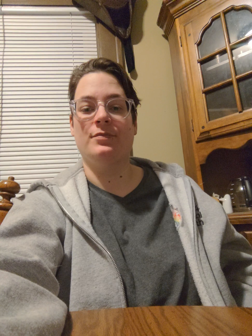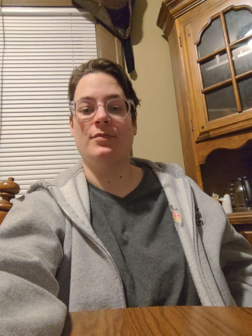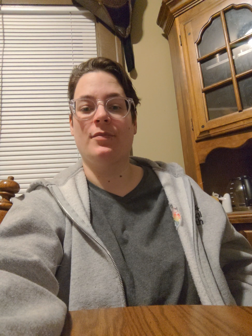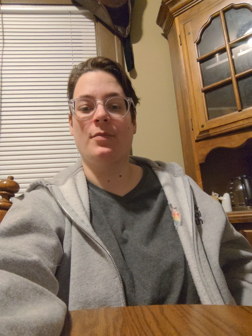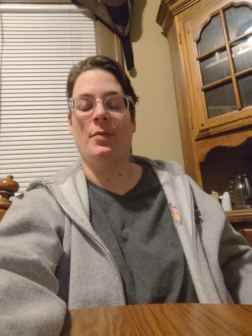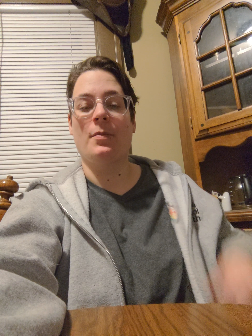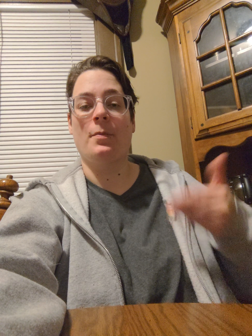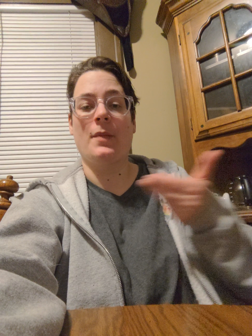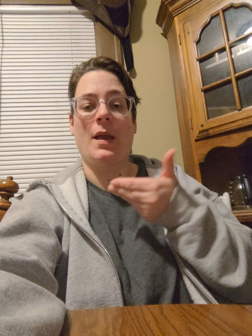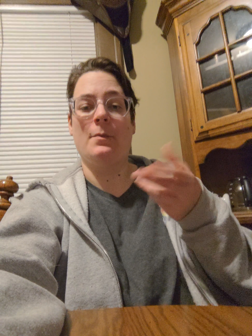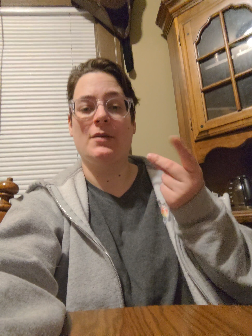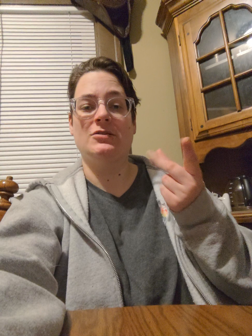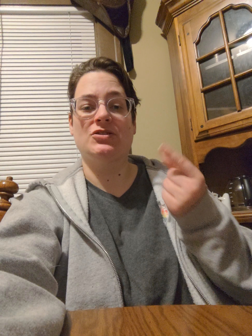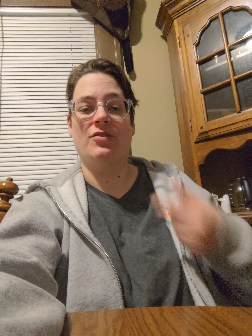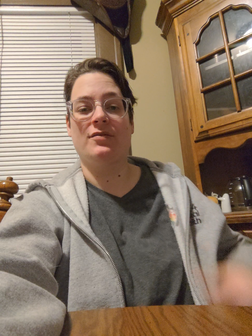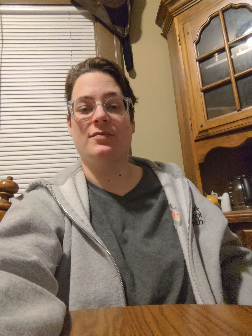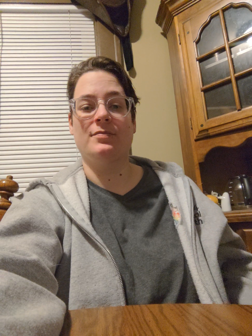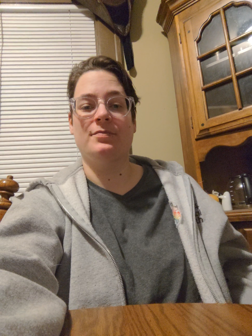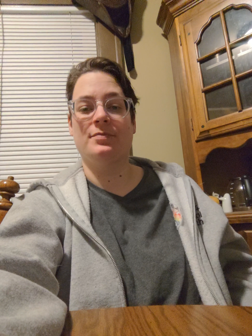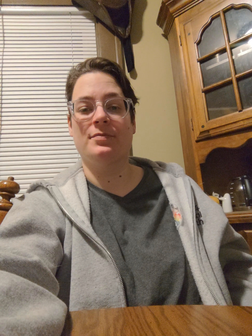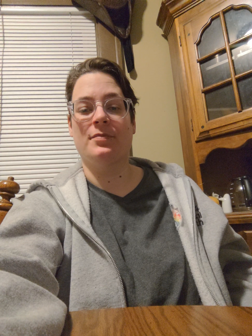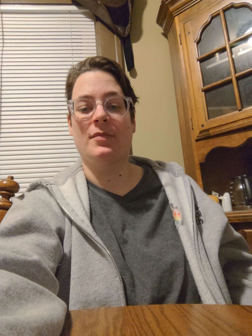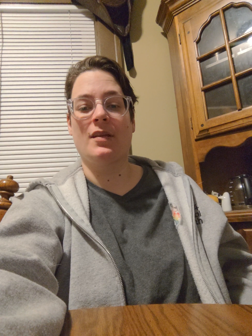puppy